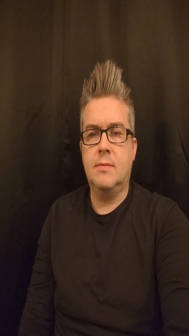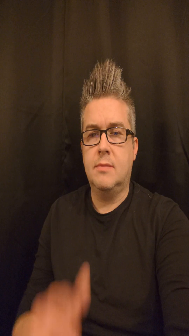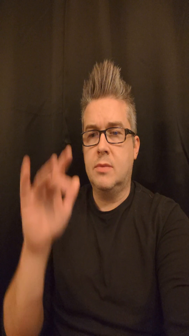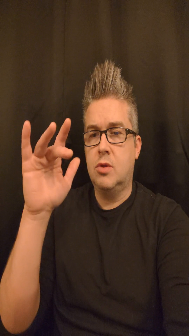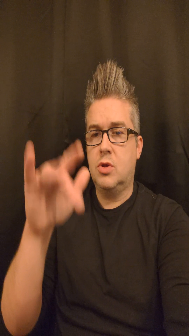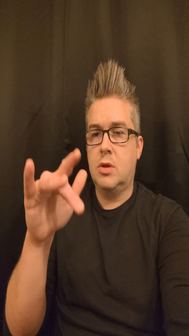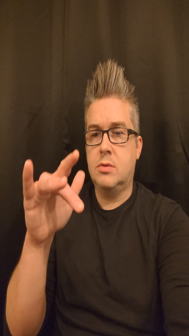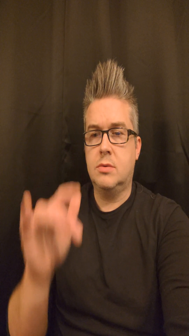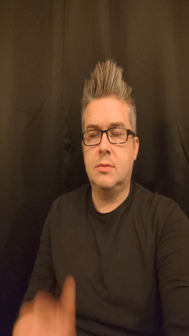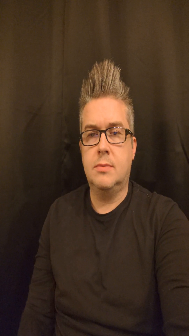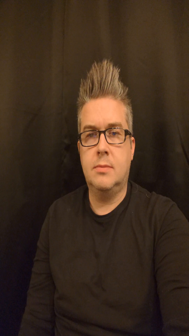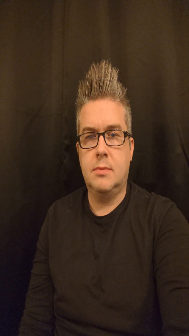touch